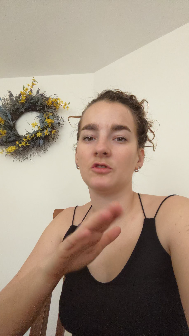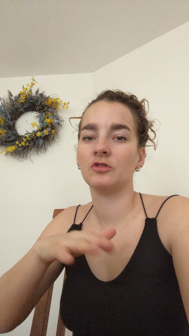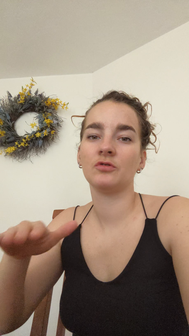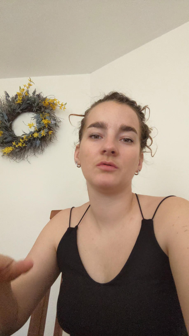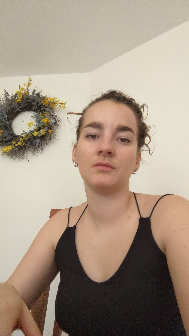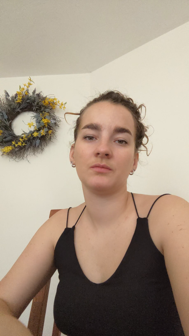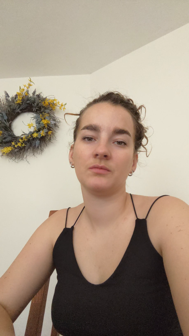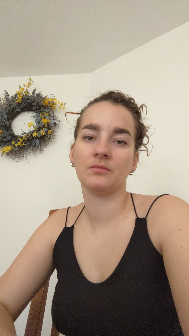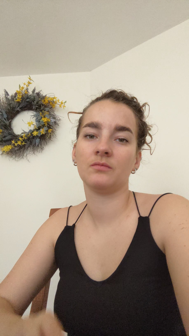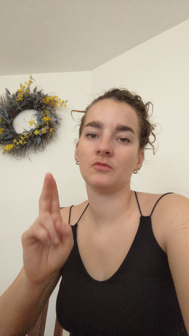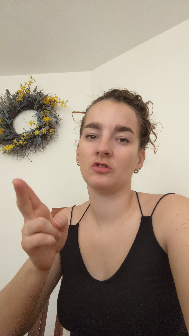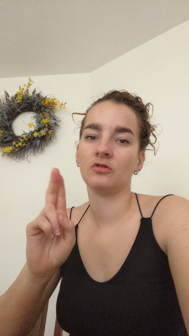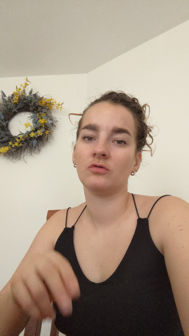hurry